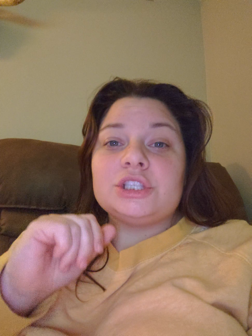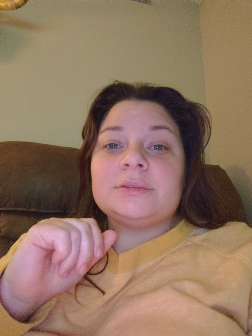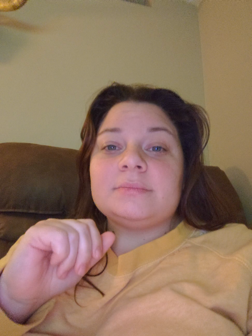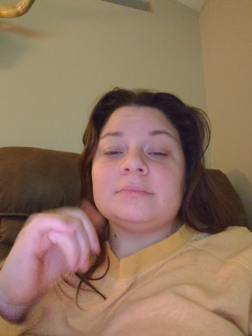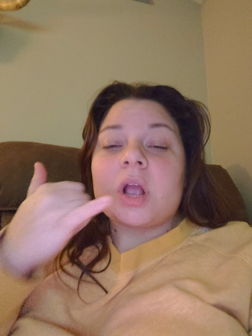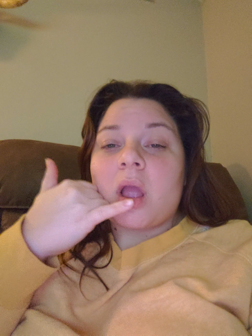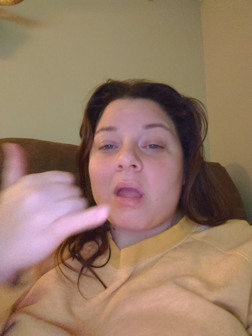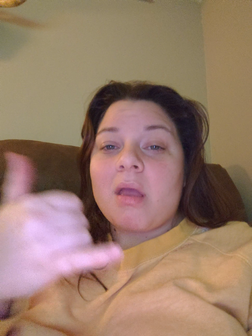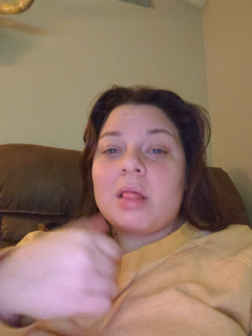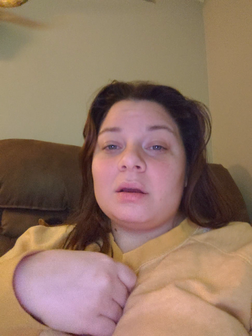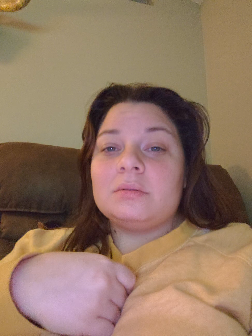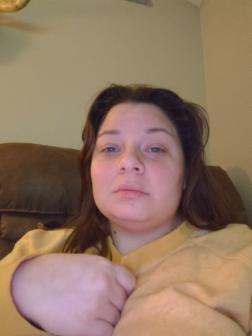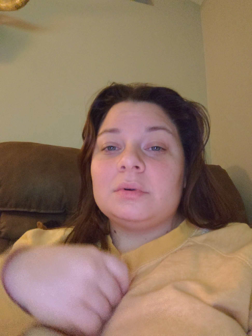call on the phone